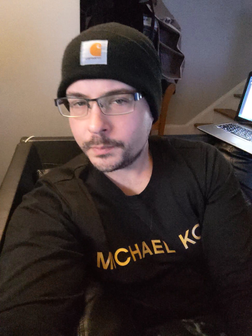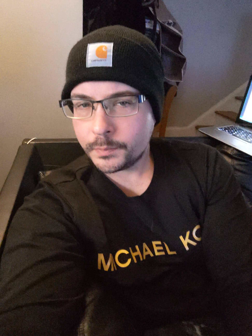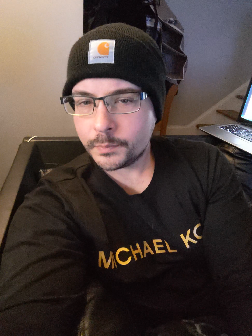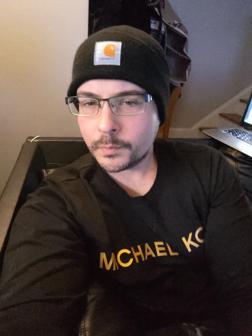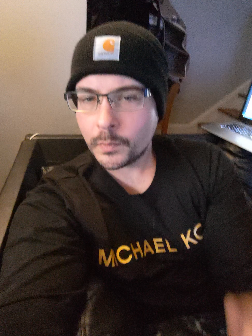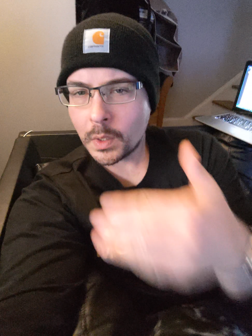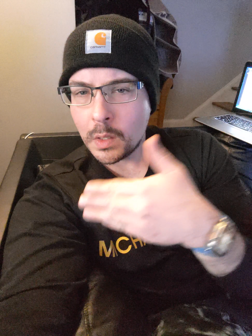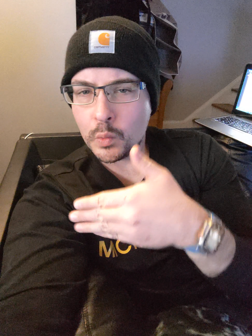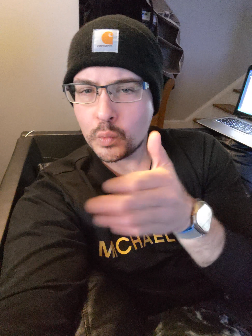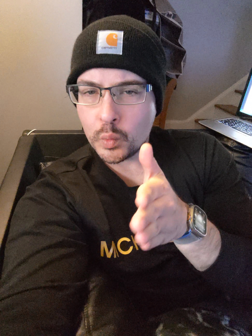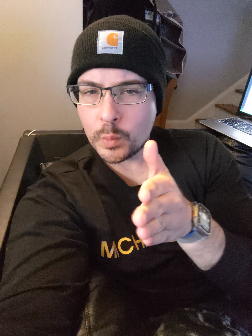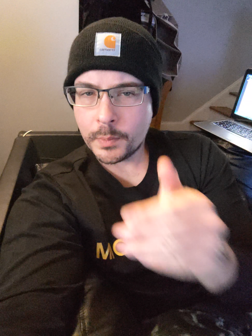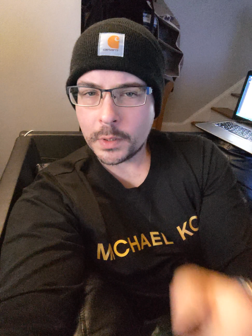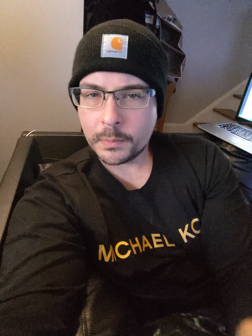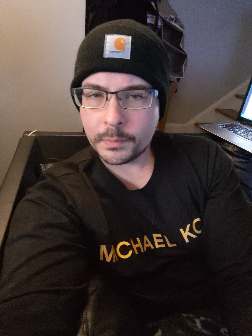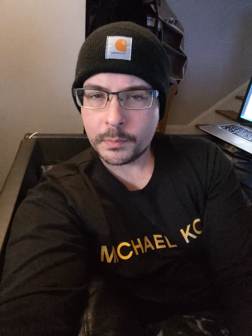room